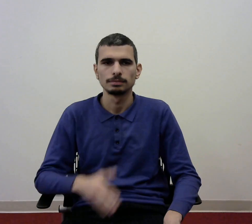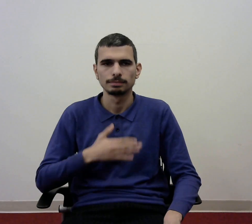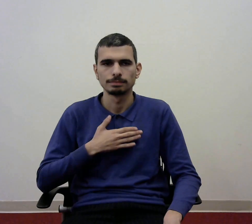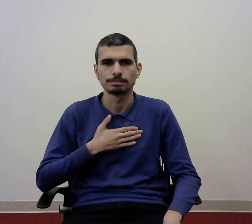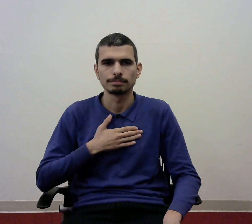mən